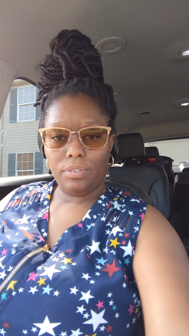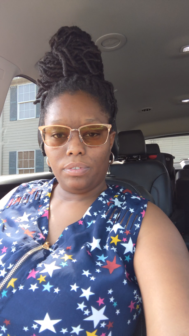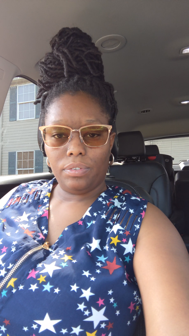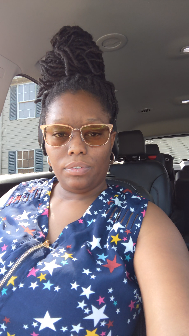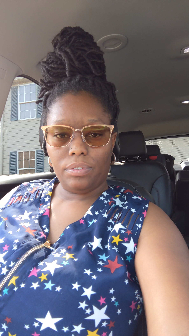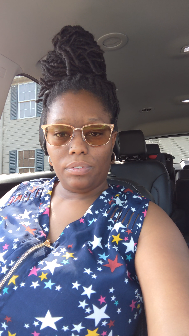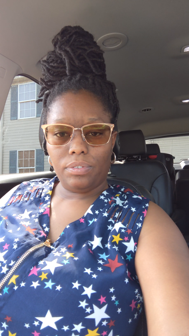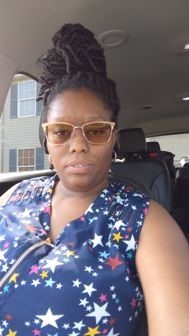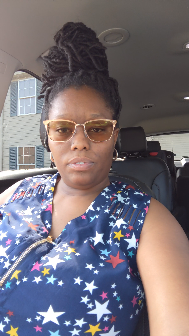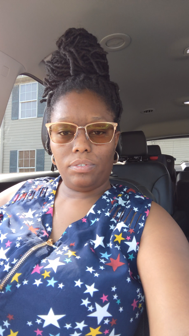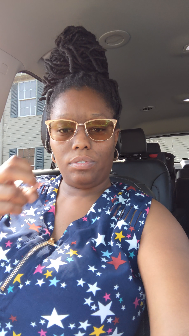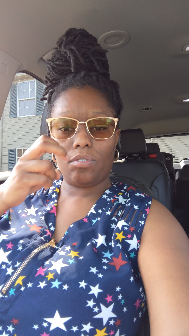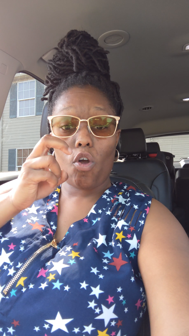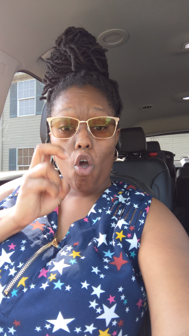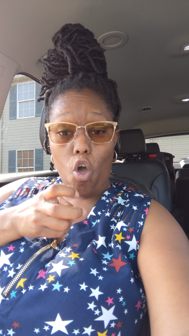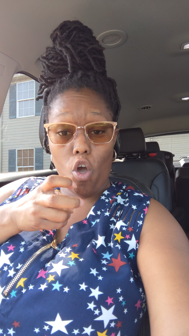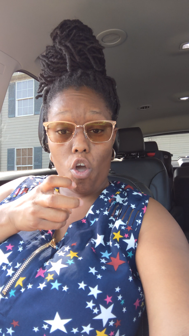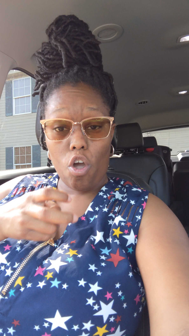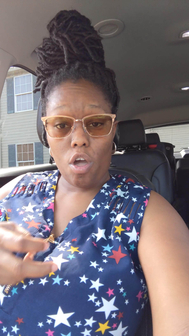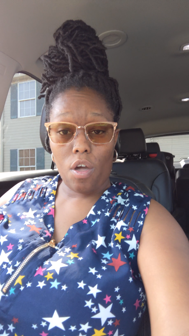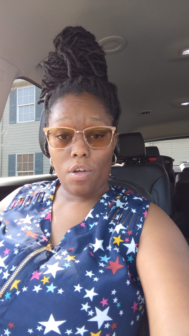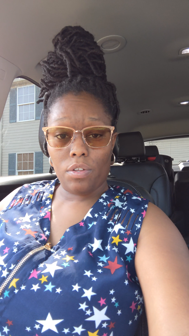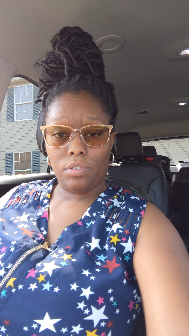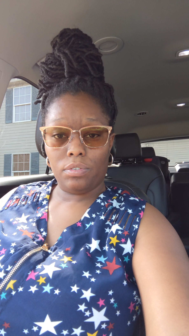hard